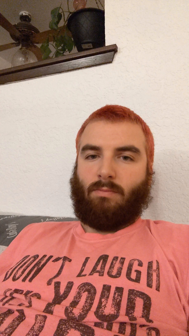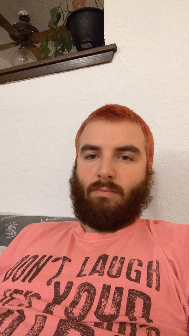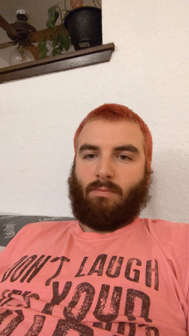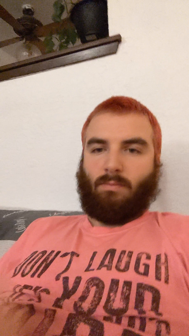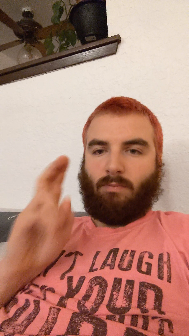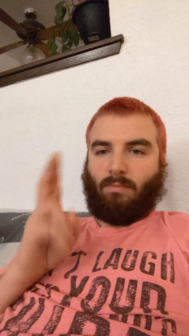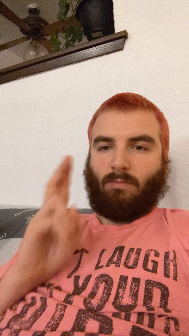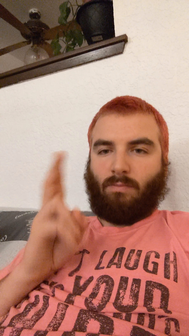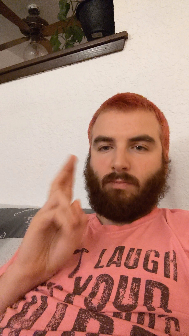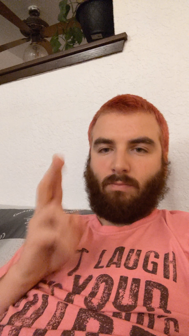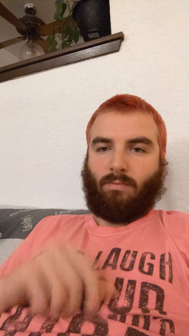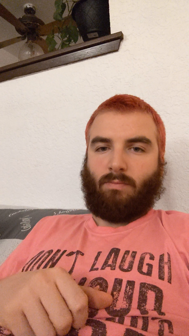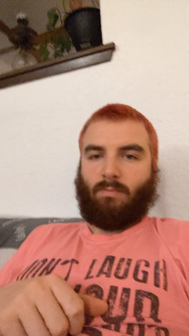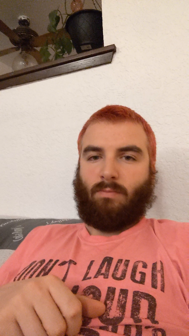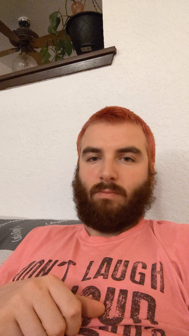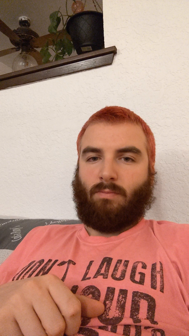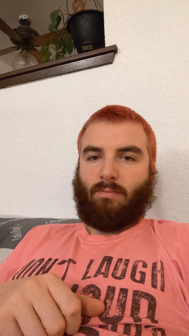hurry